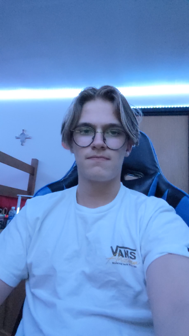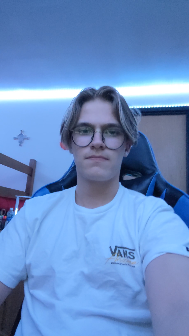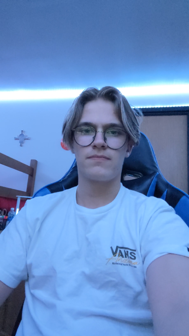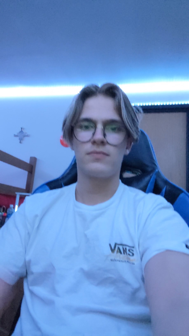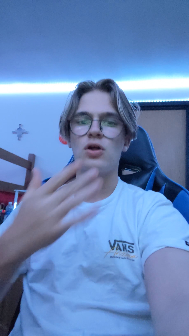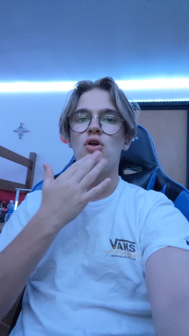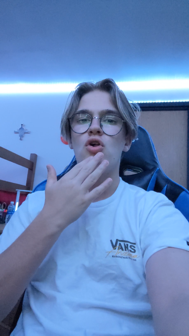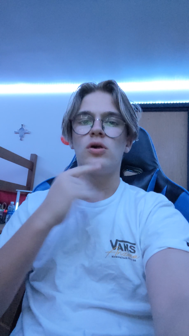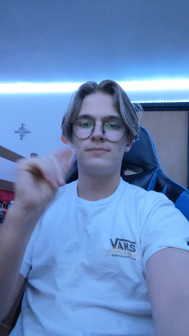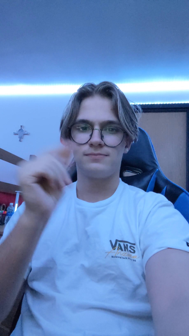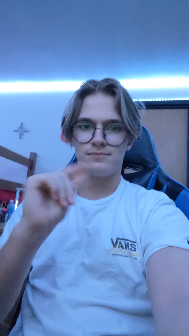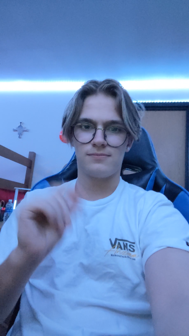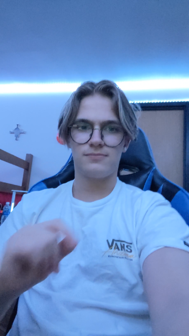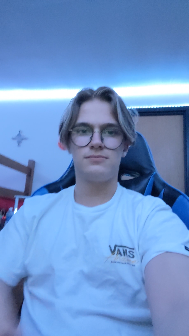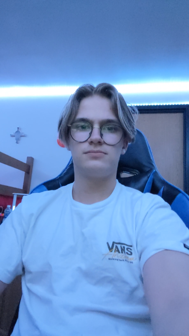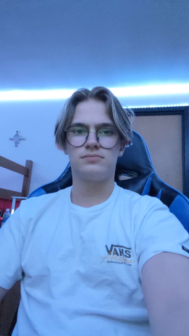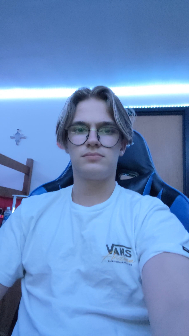crayon